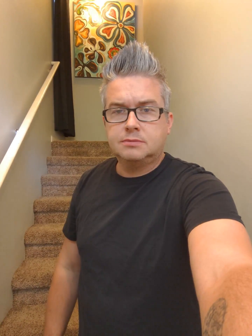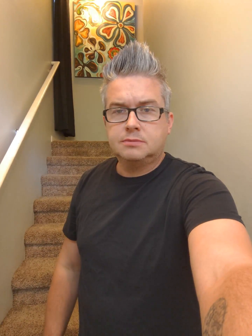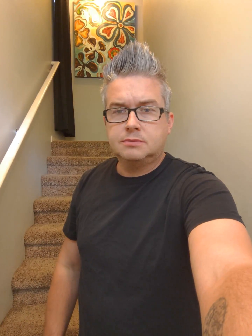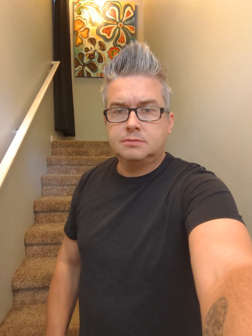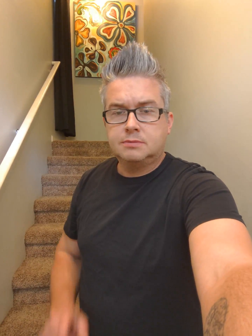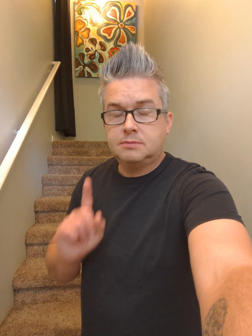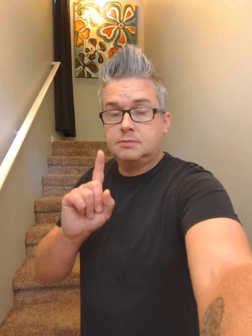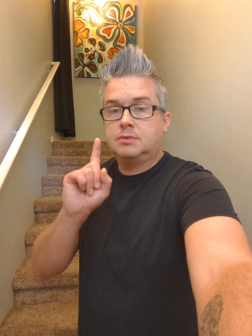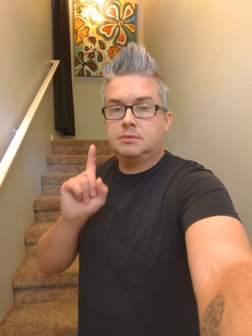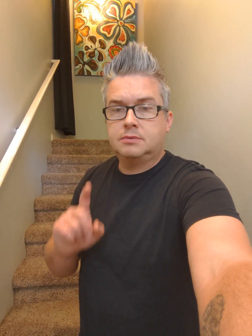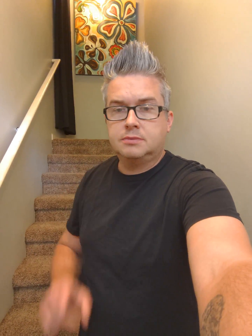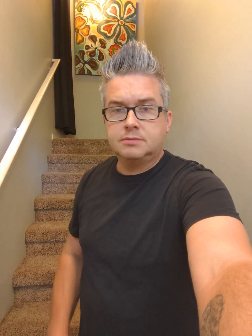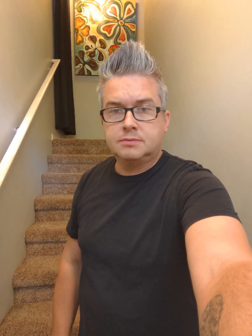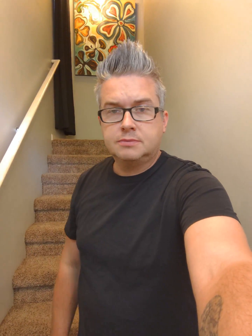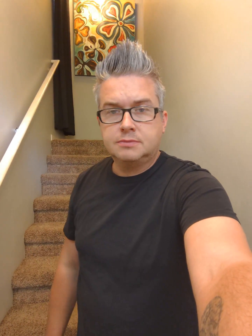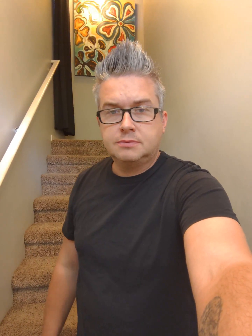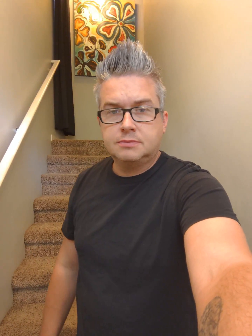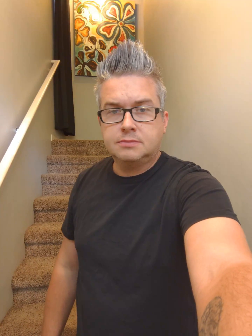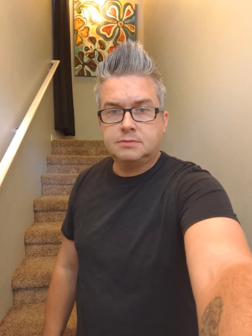bump